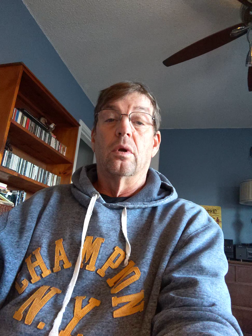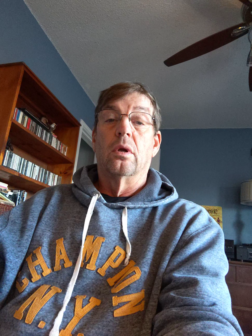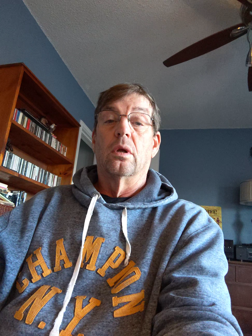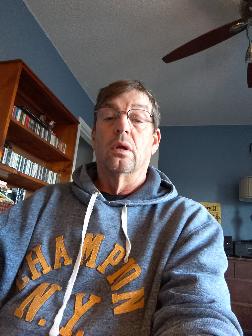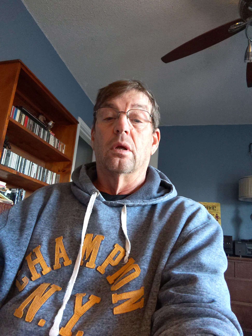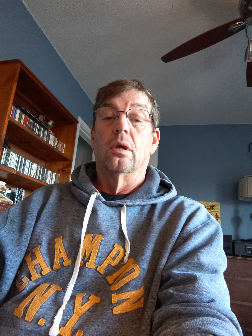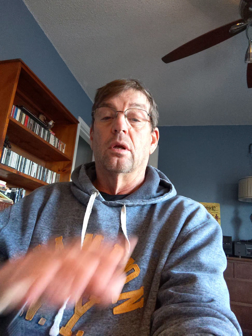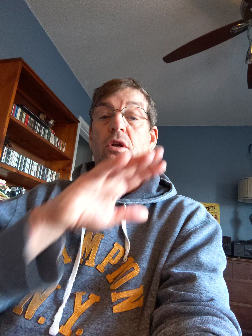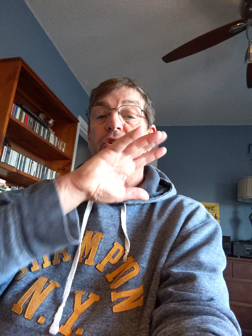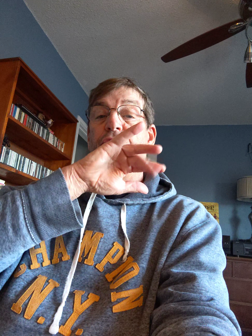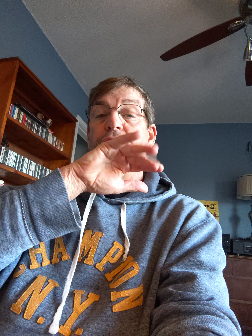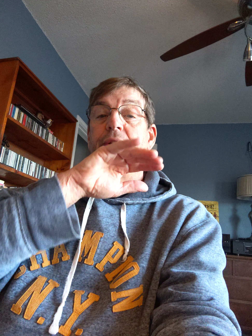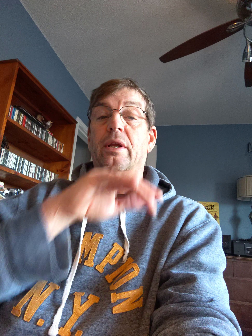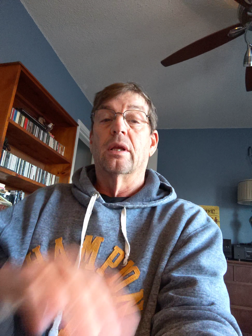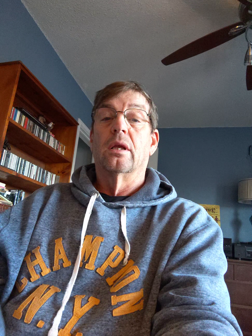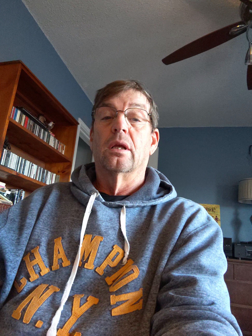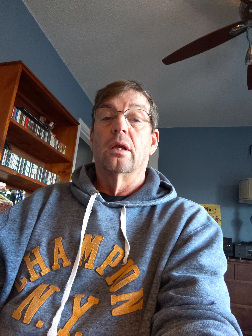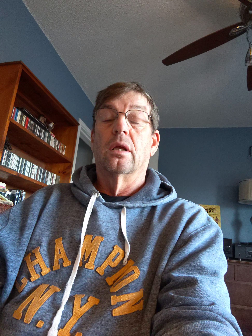dirty